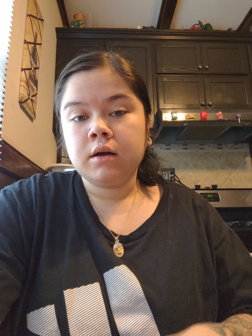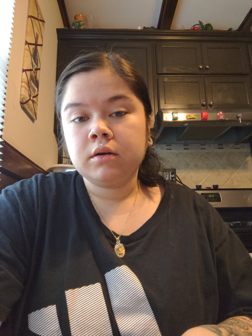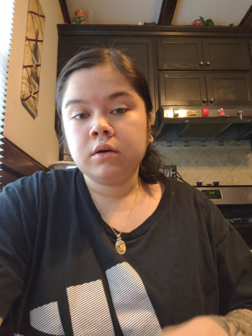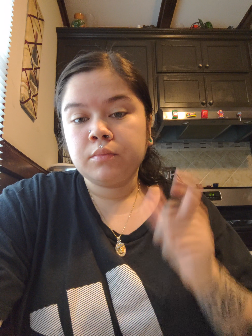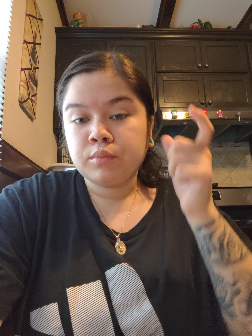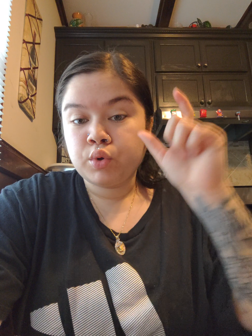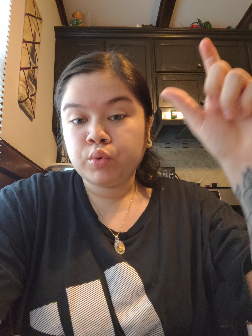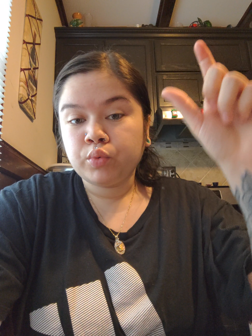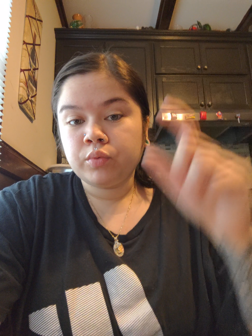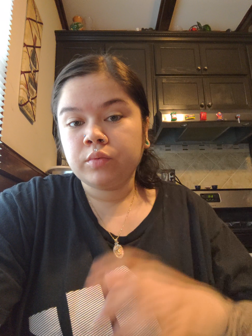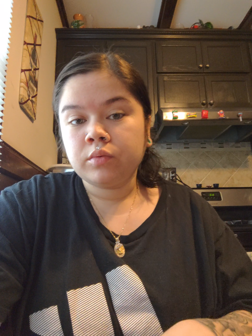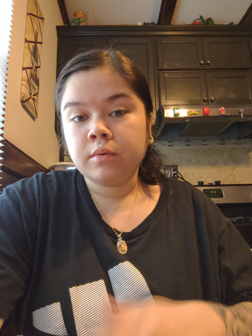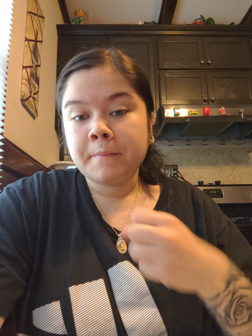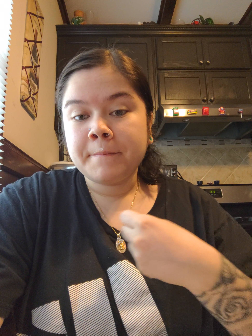moon